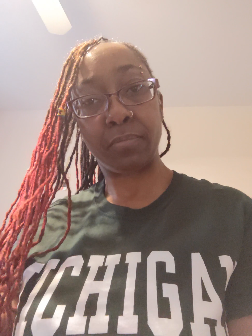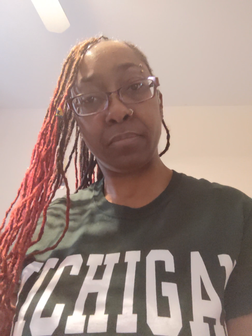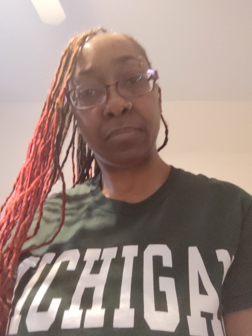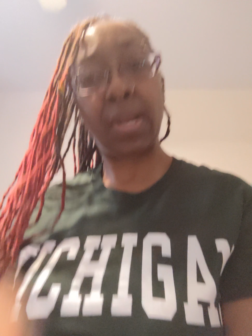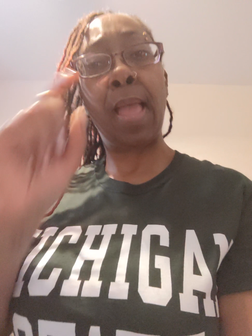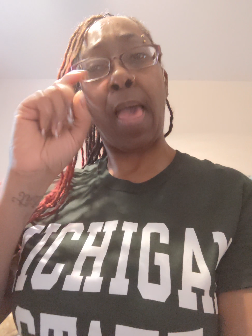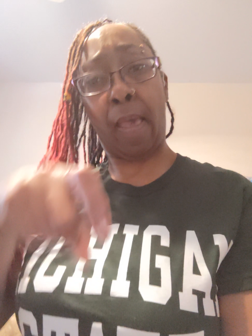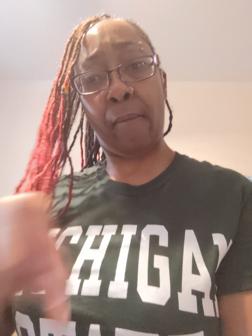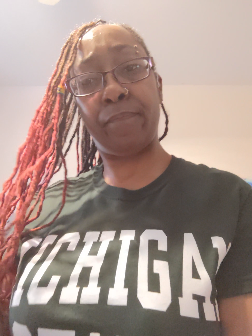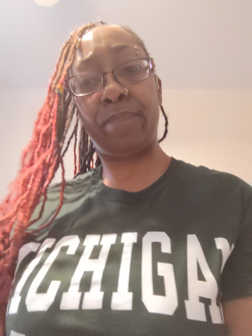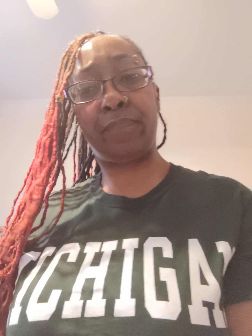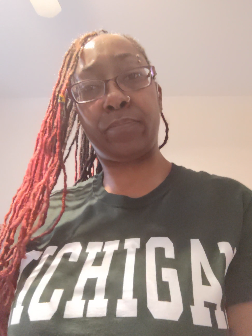have to